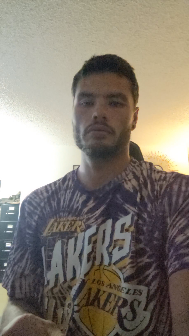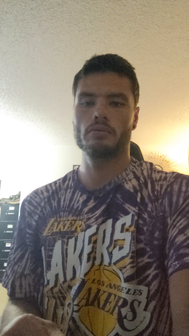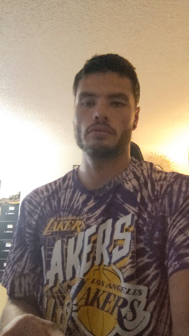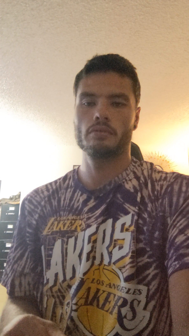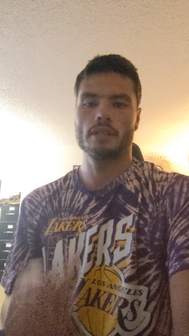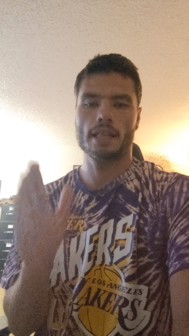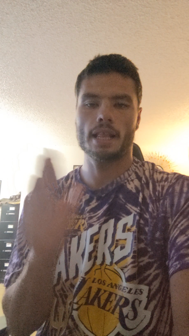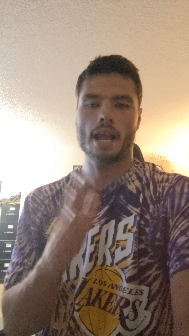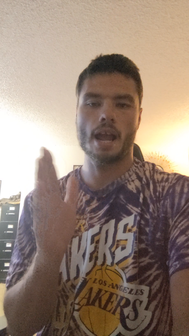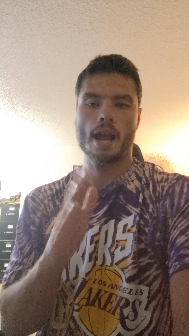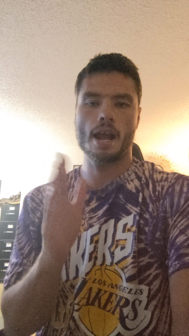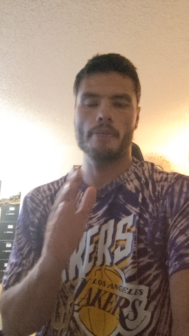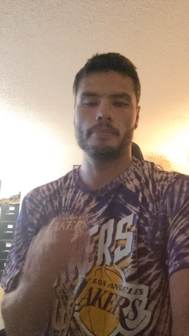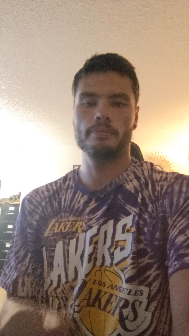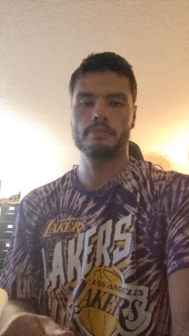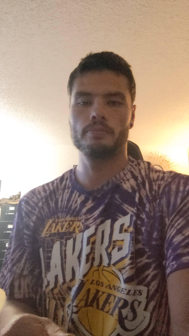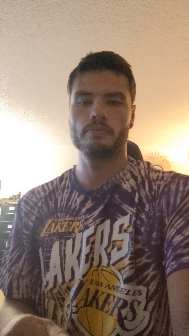clap